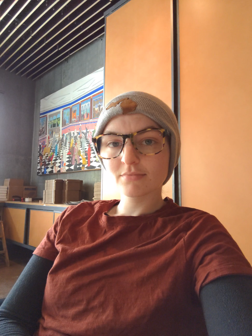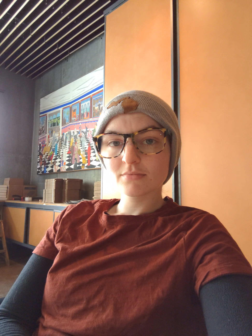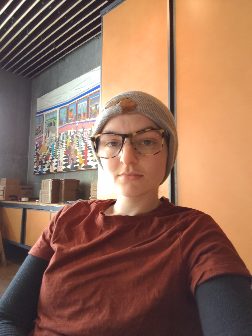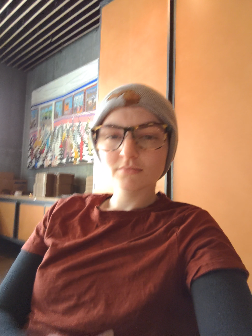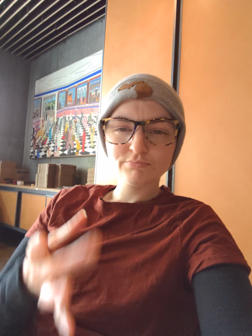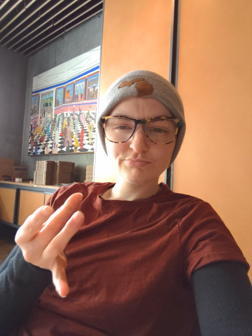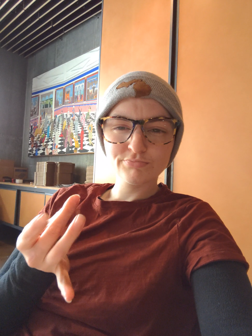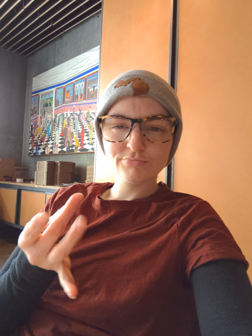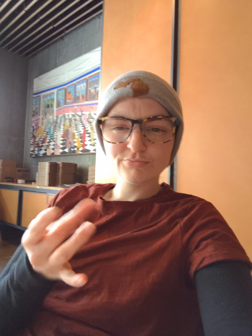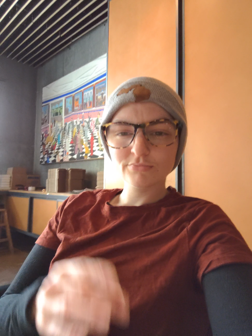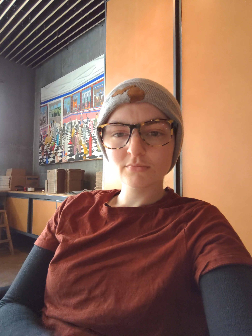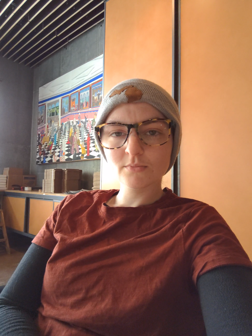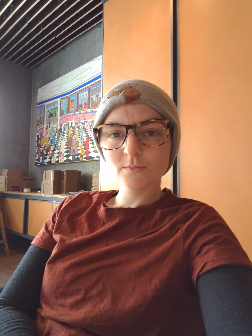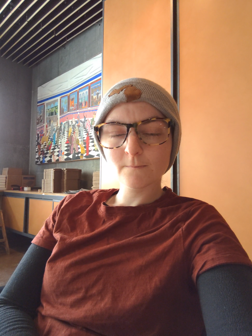sticky